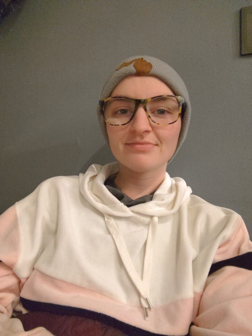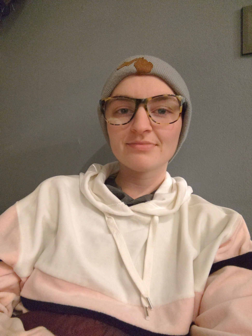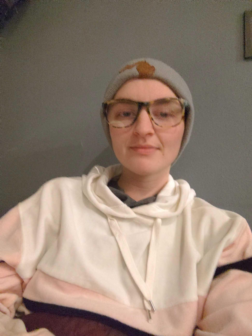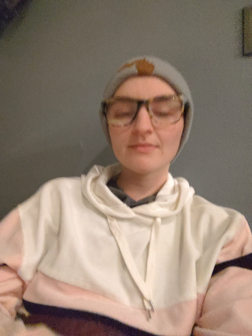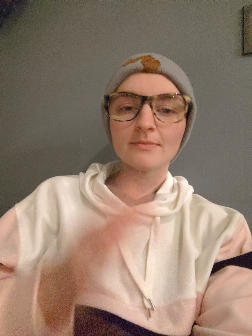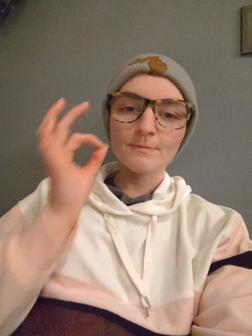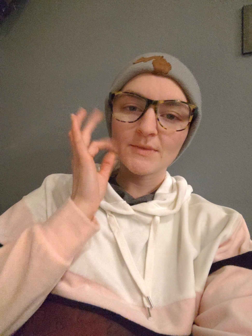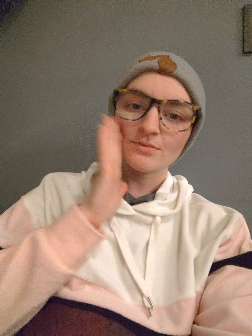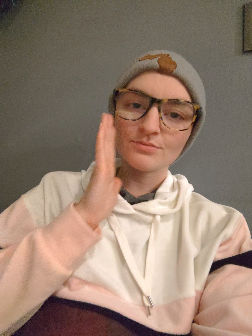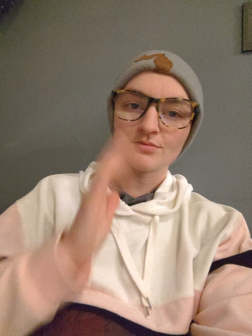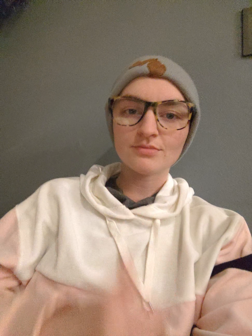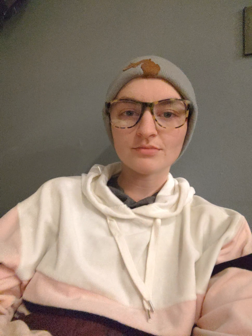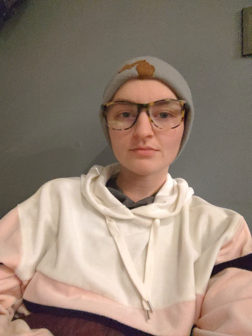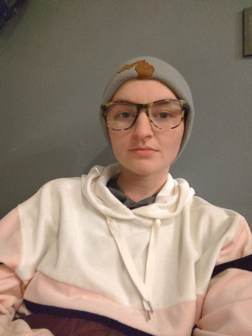bee